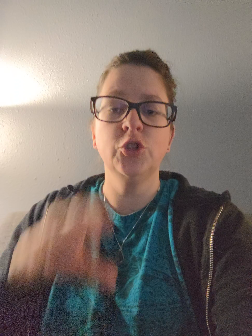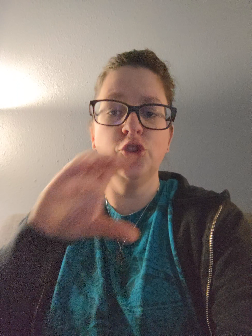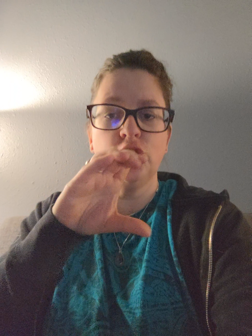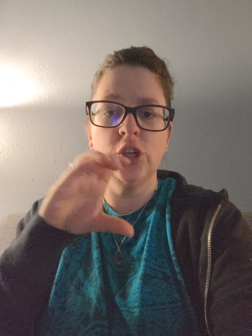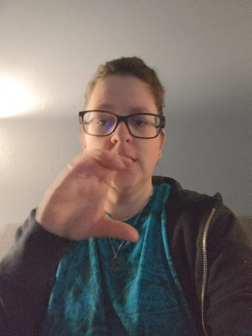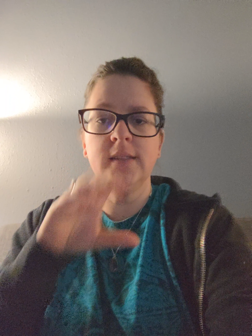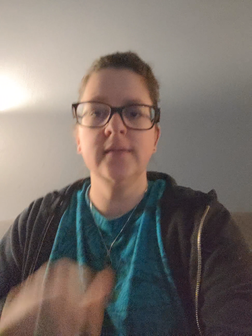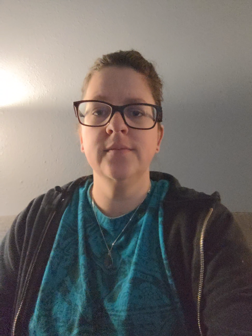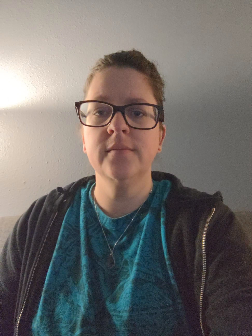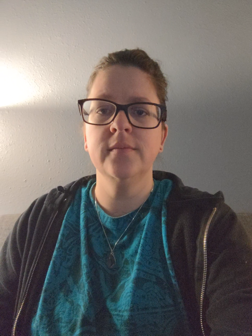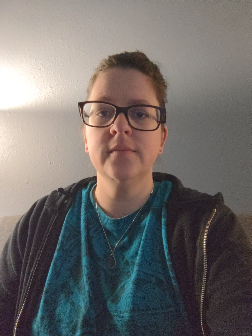chocolate